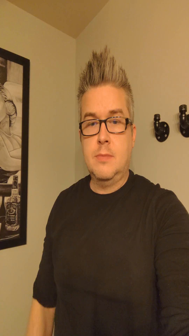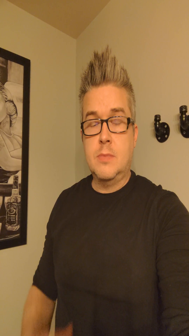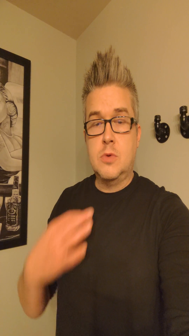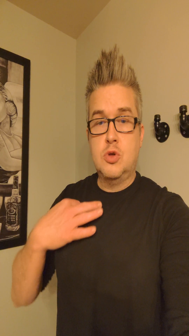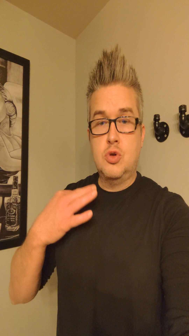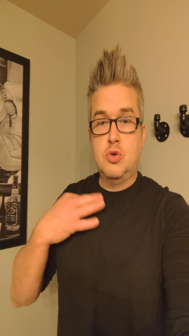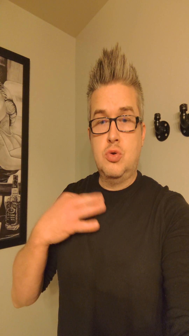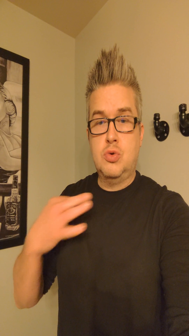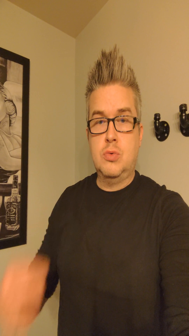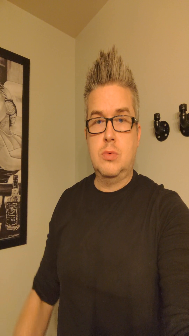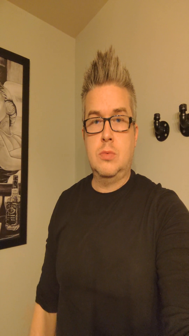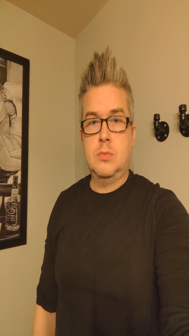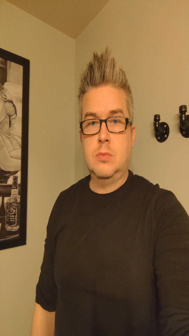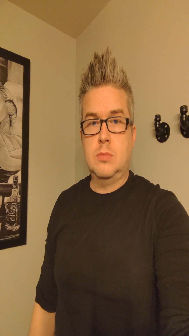shirt